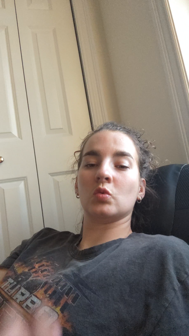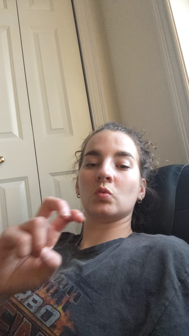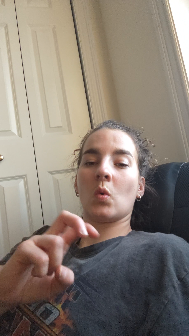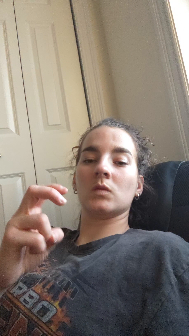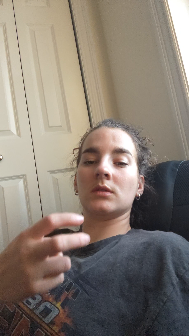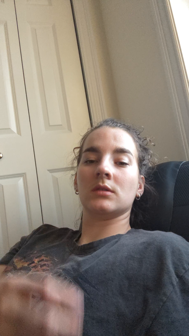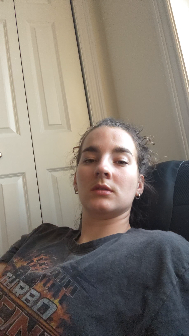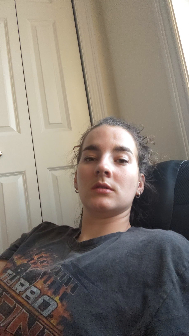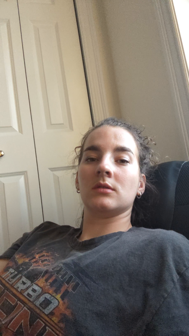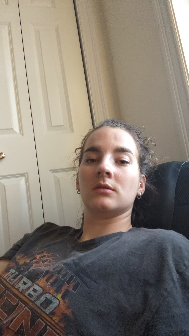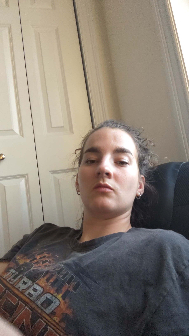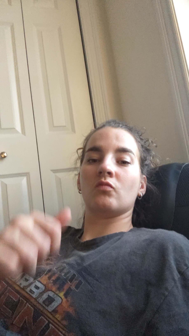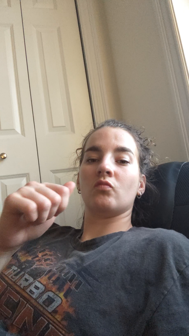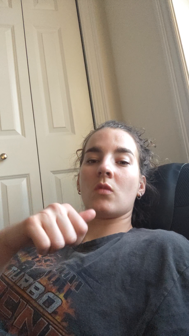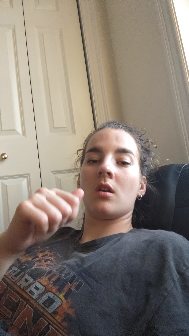rock